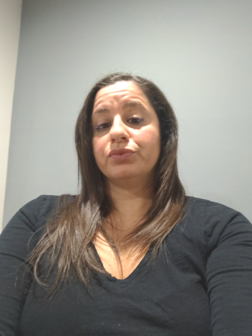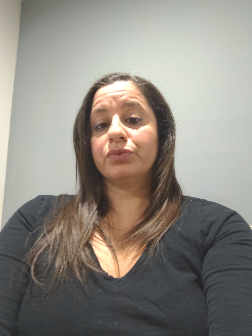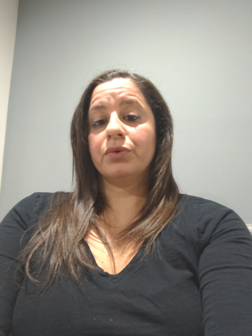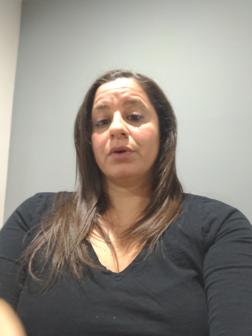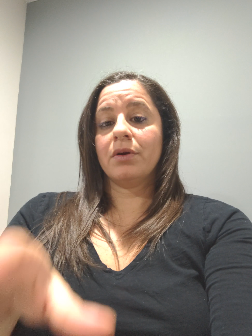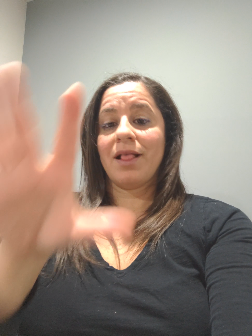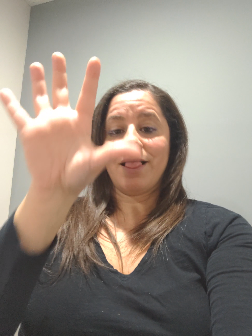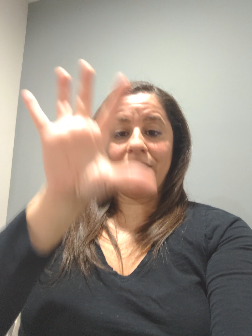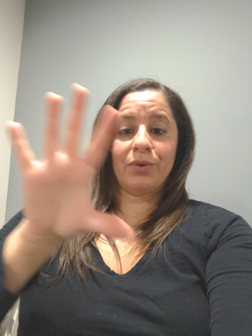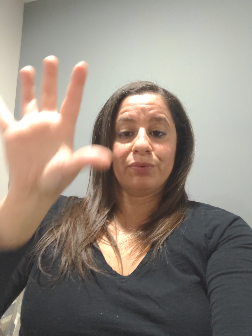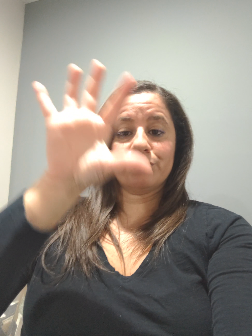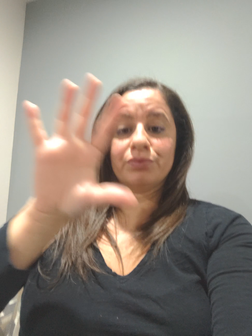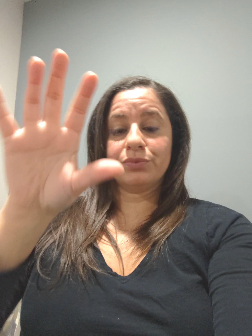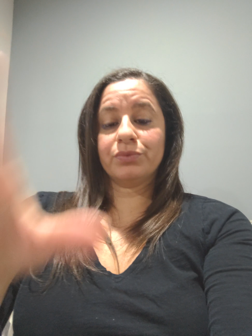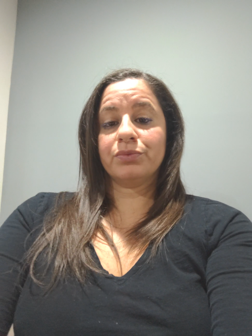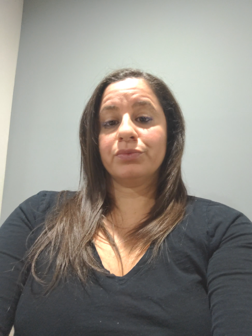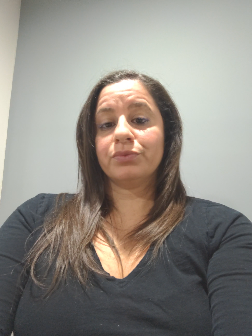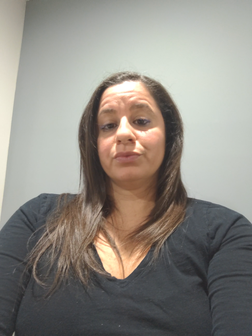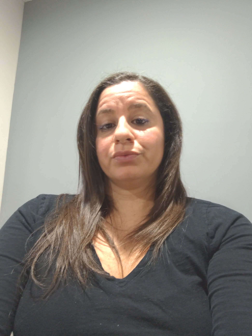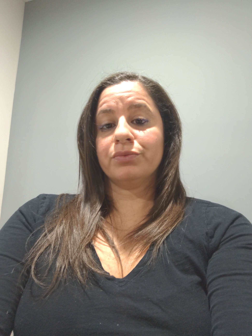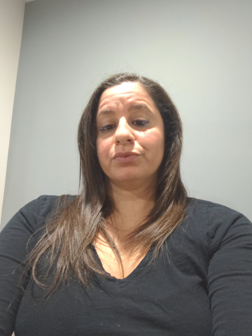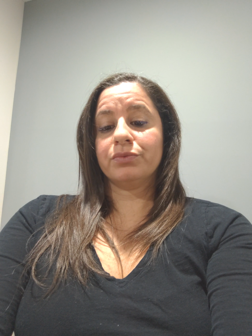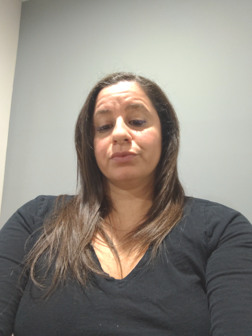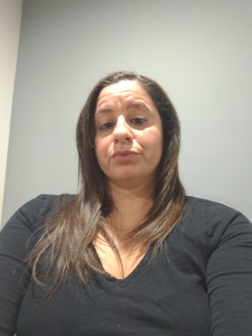cloud